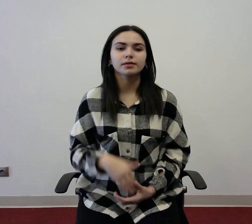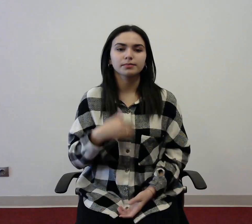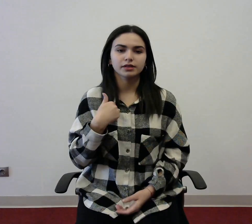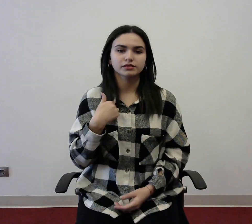mənim